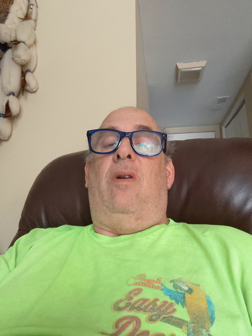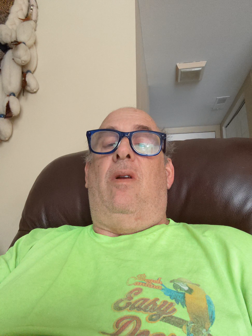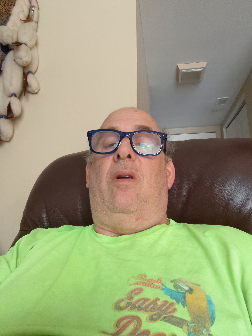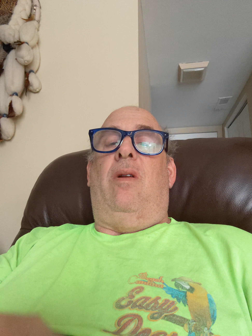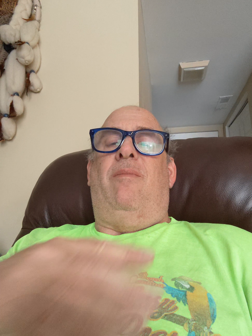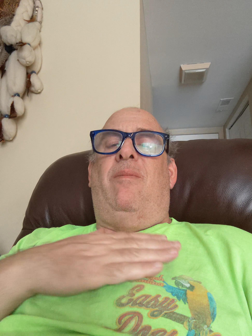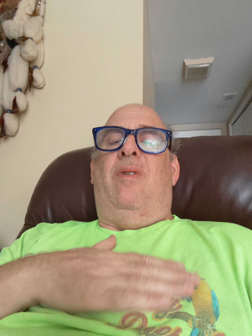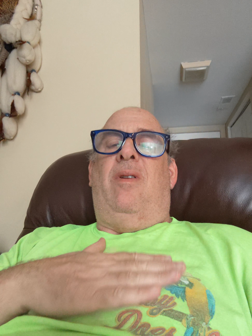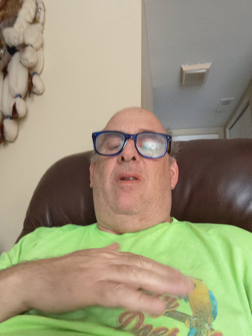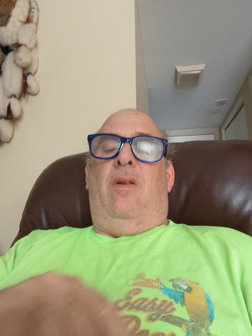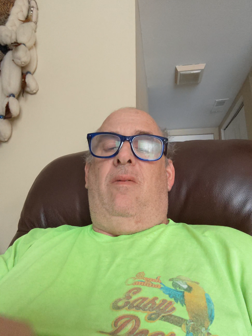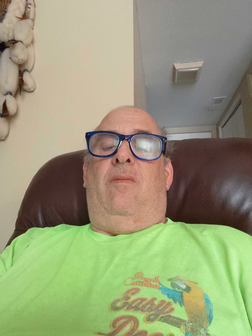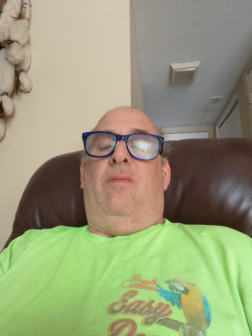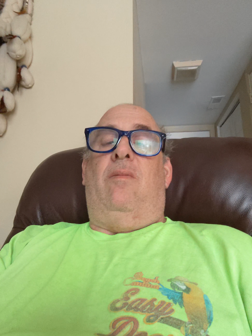please